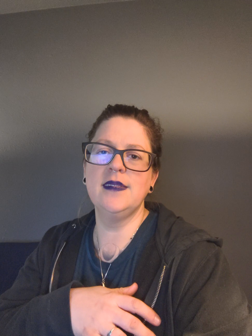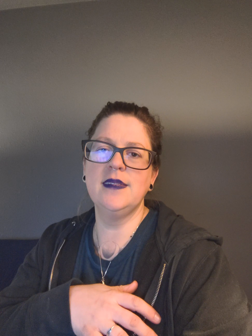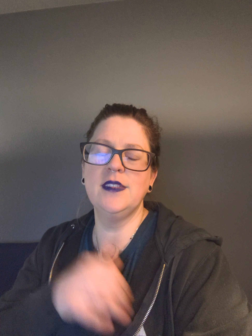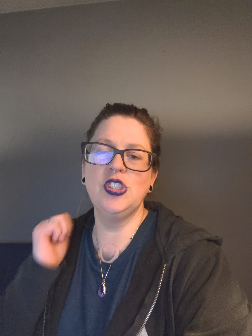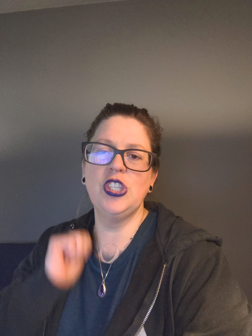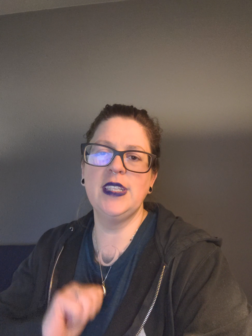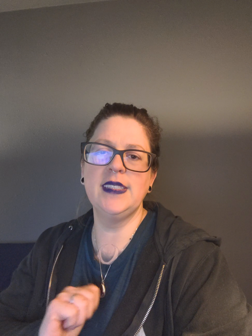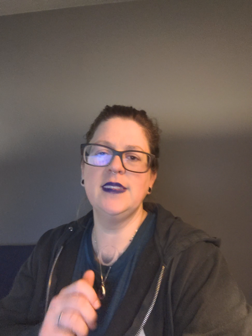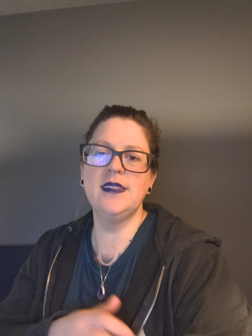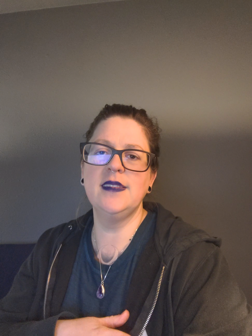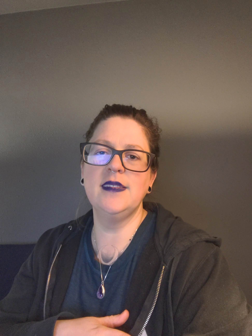jacket